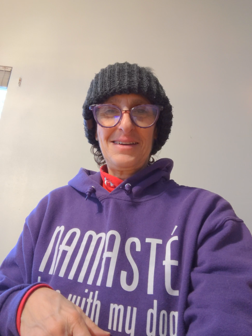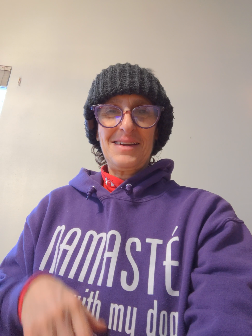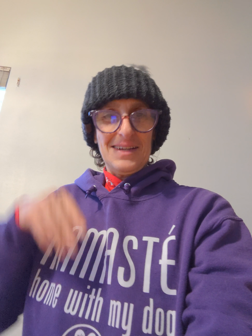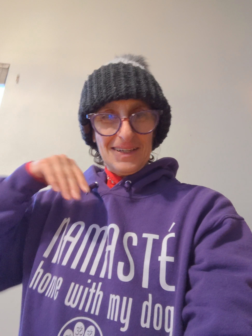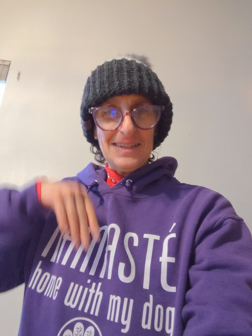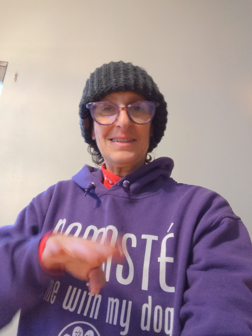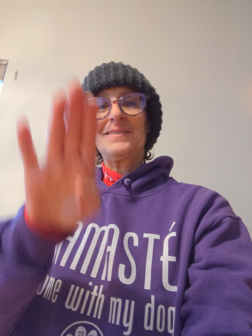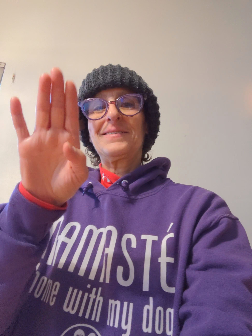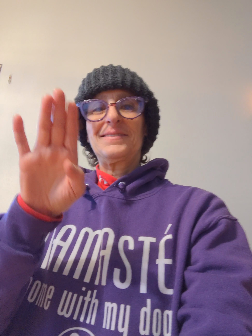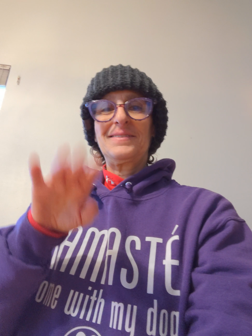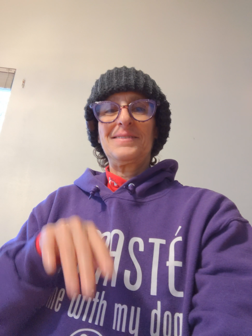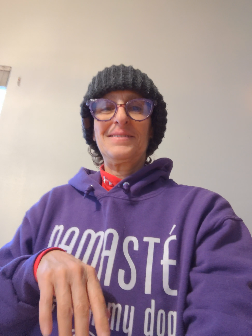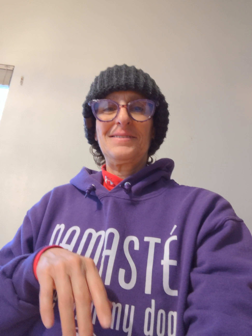into